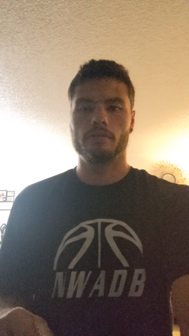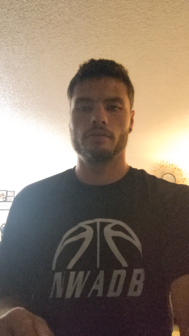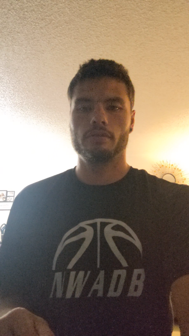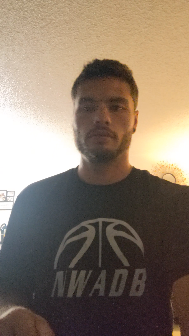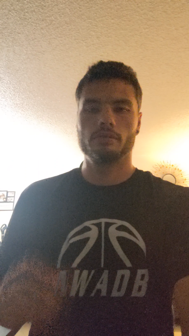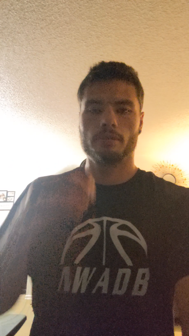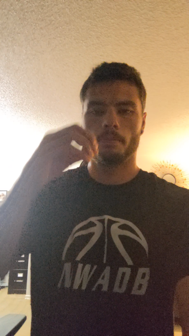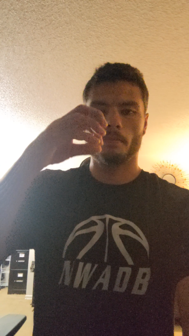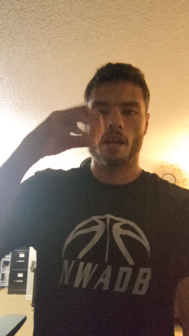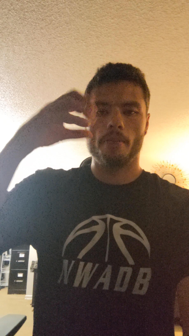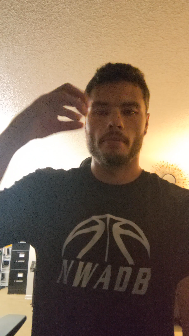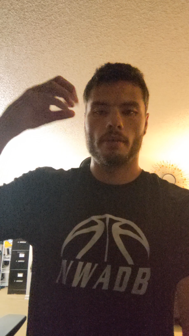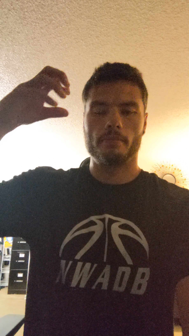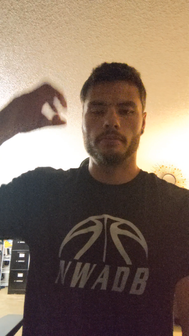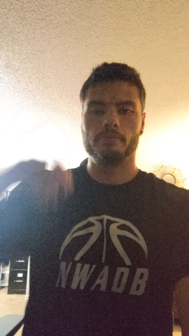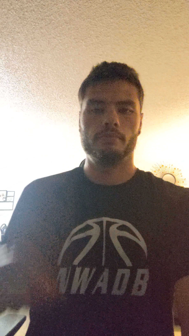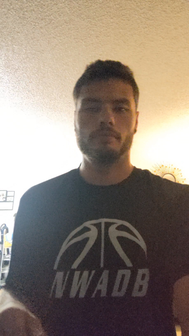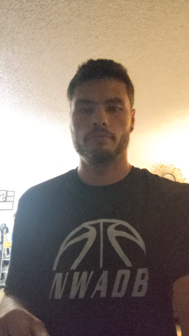bubbles